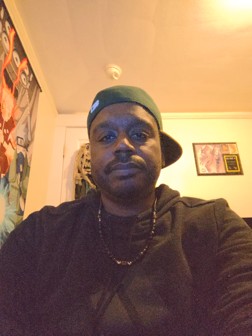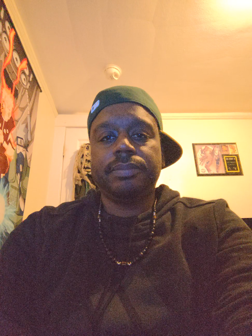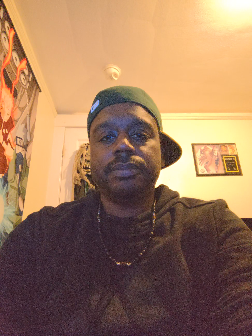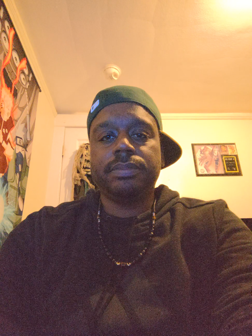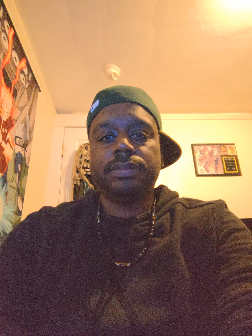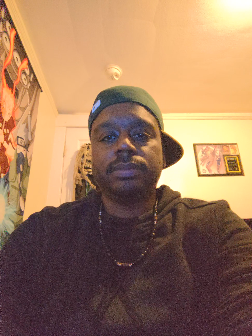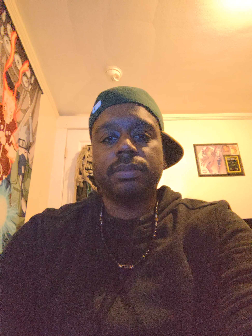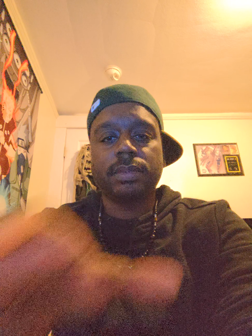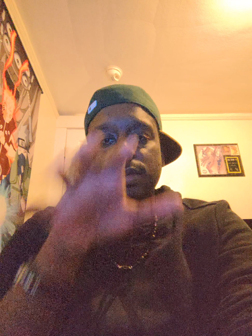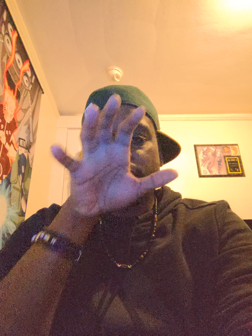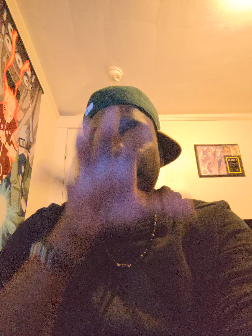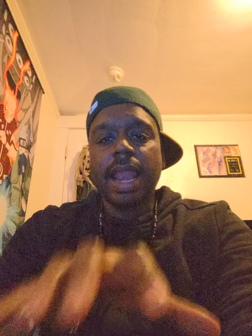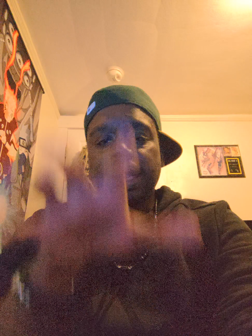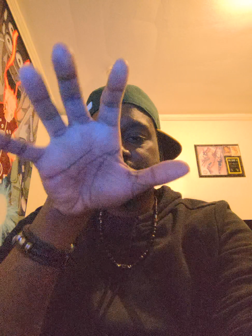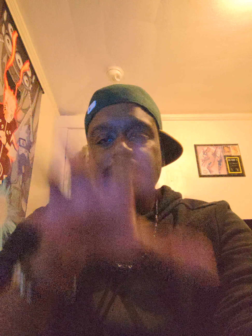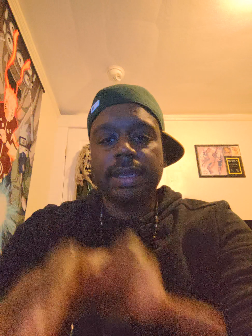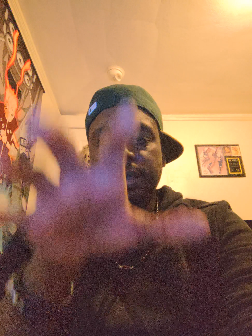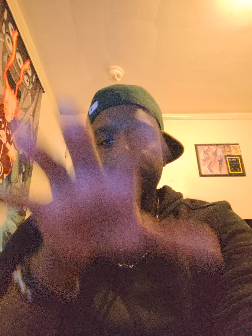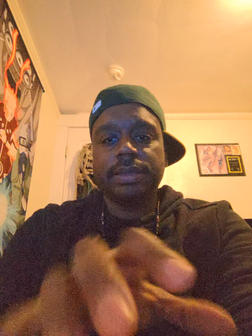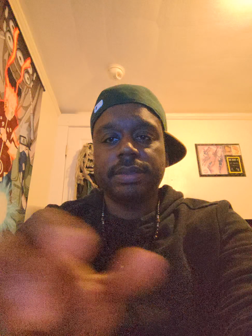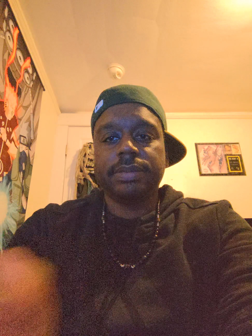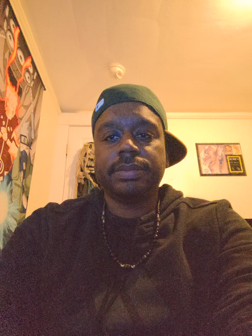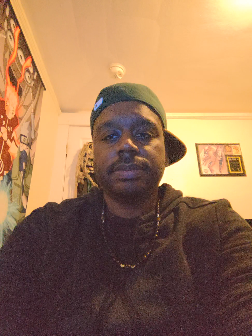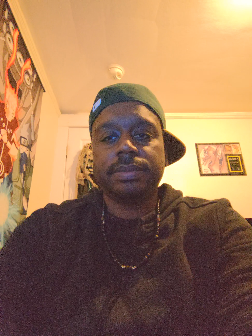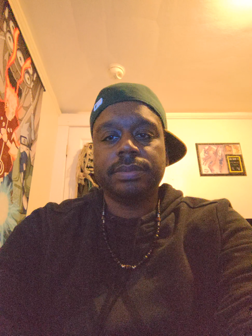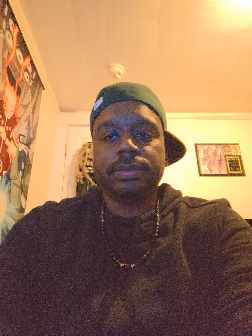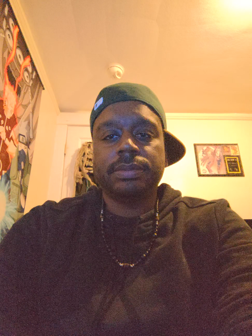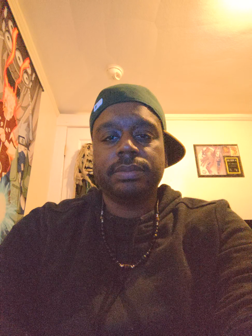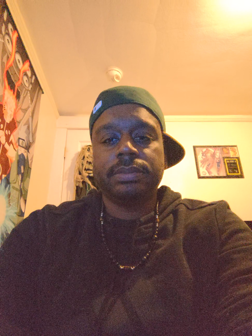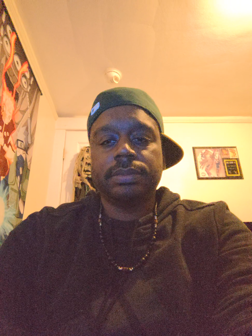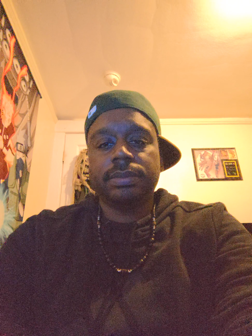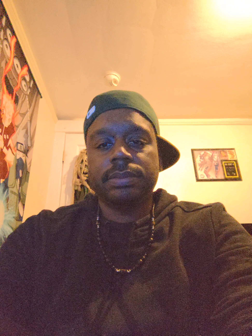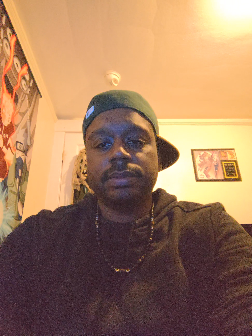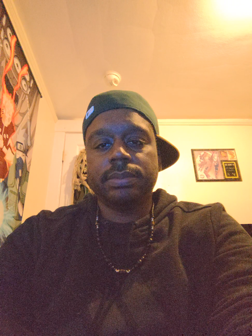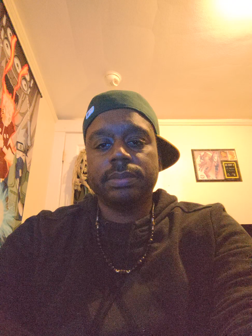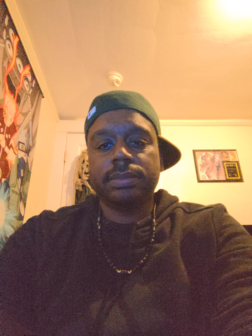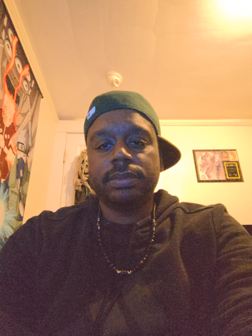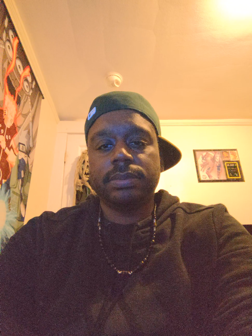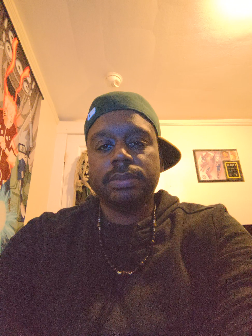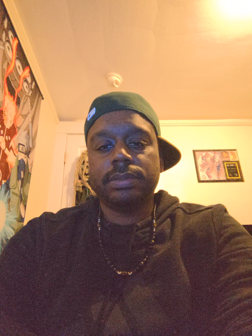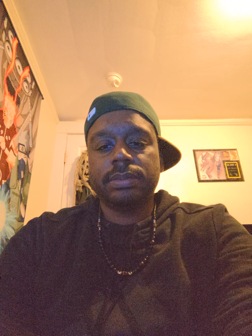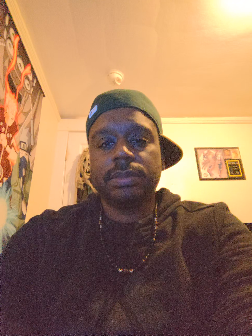alligator